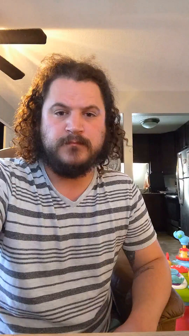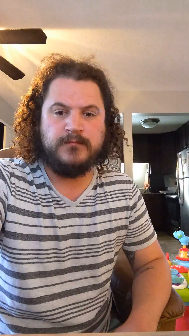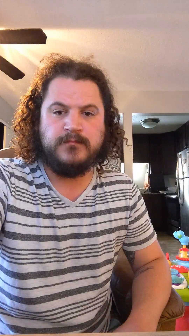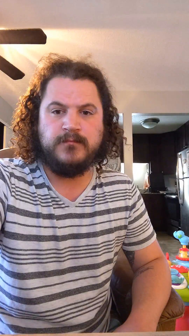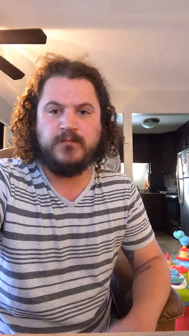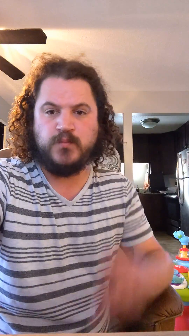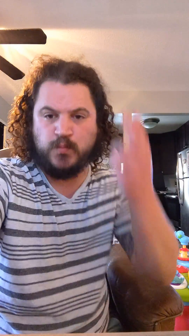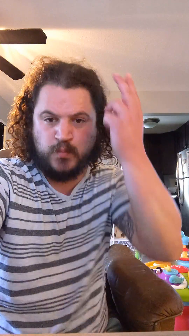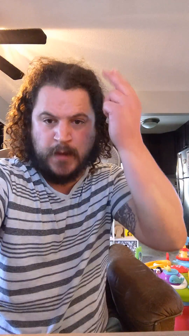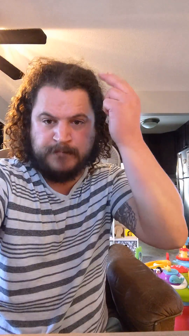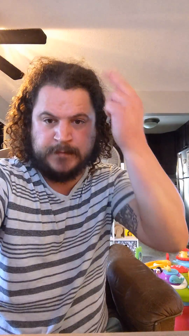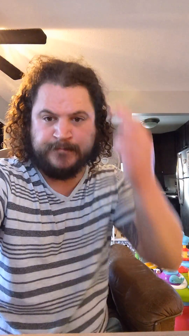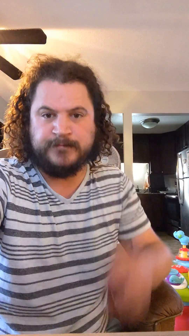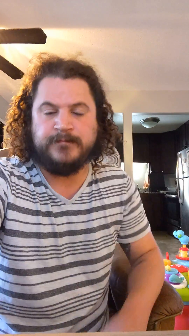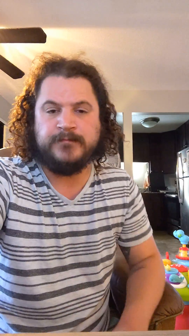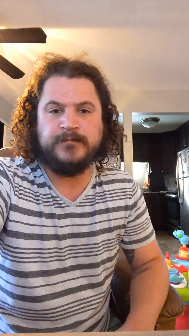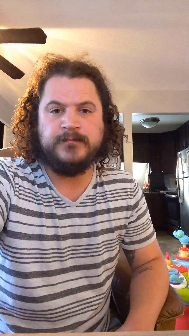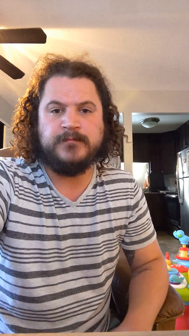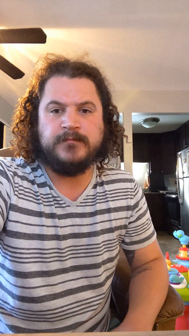rabbit